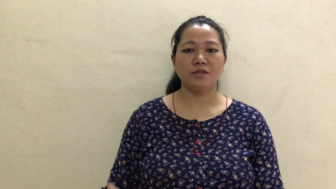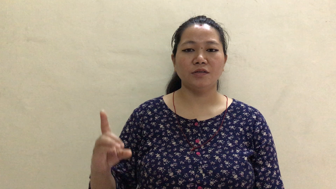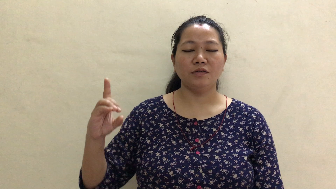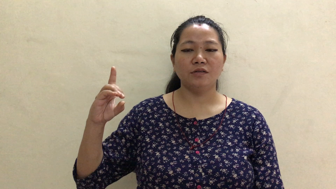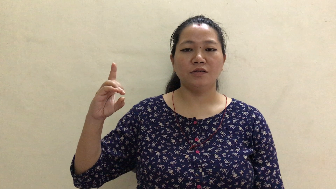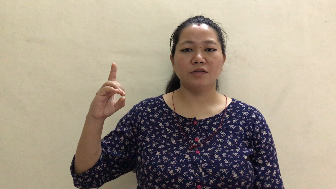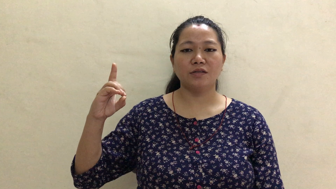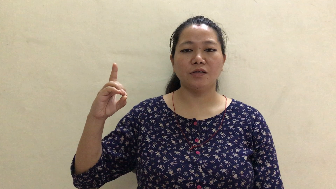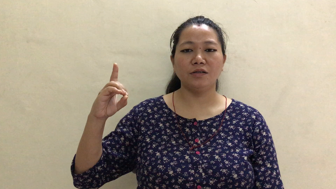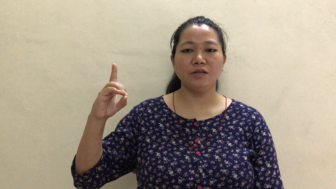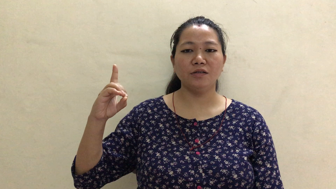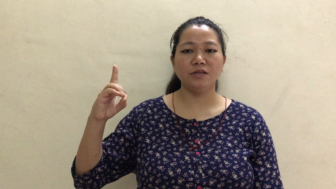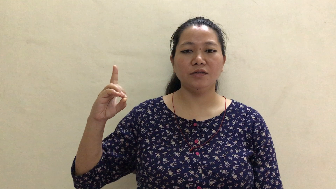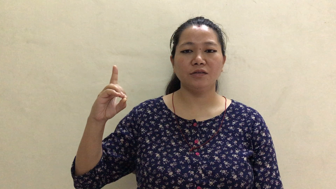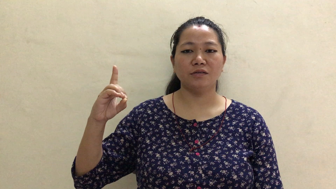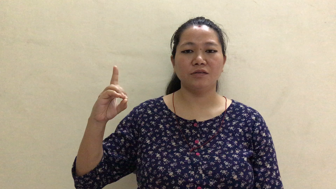ठ